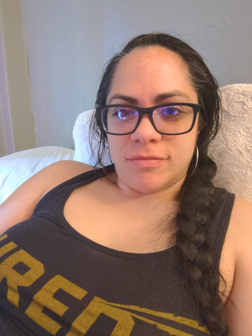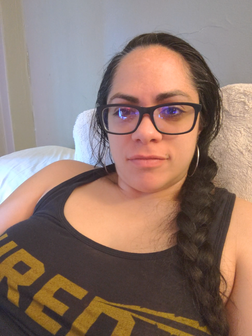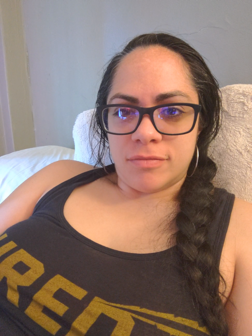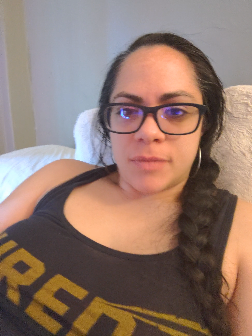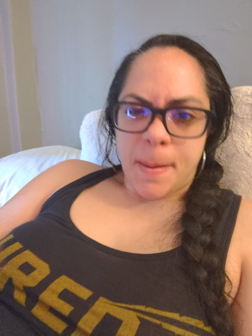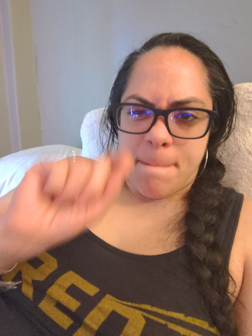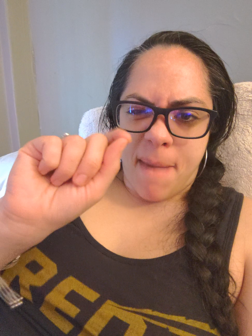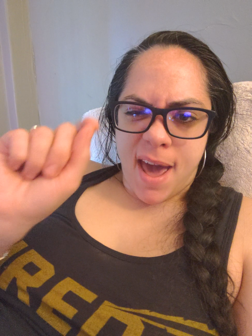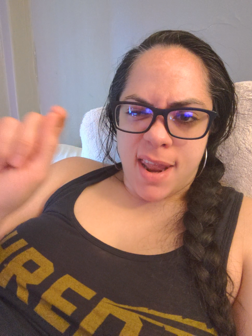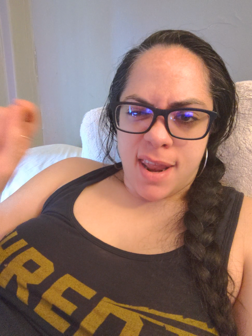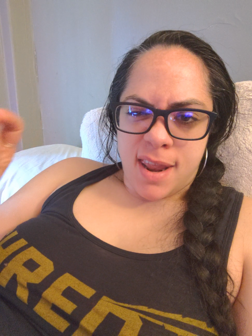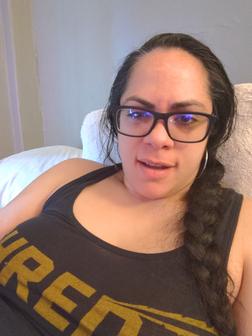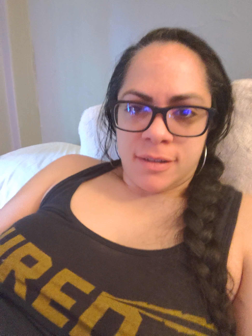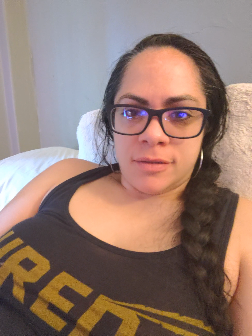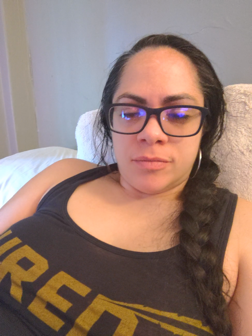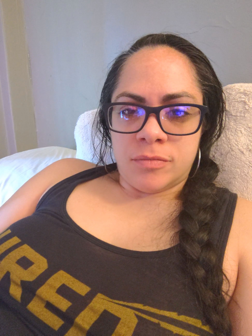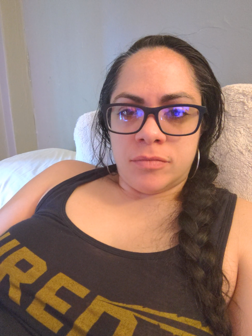pen